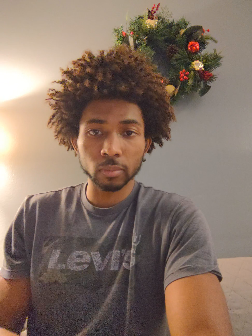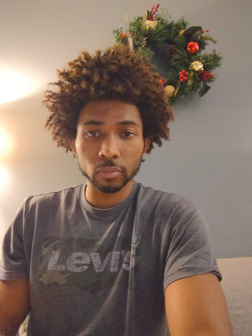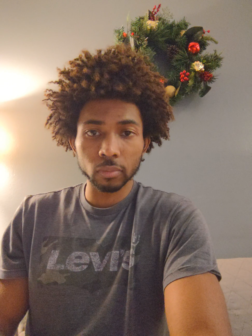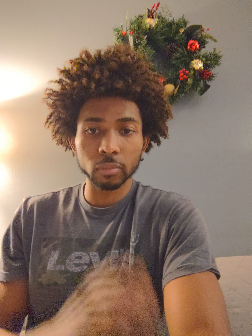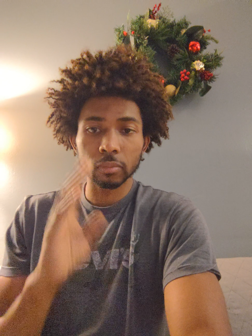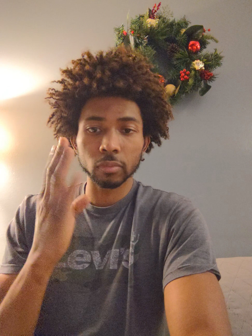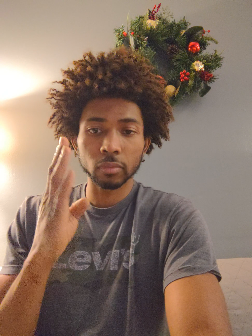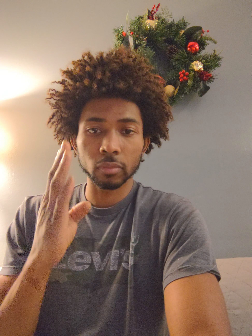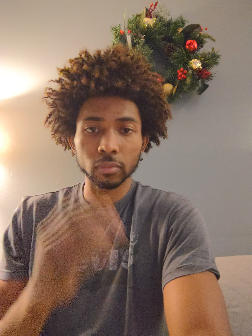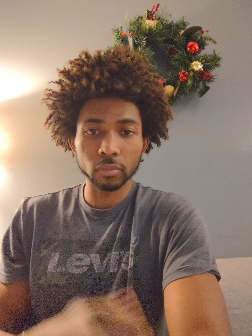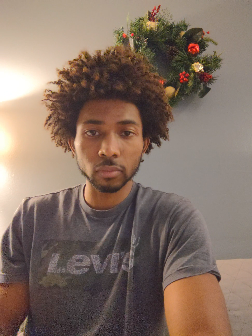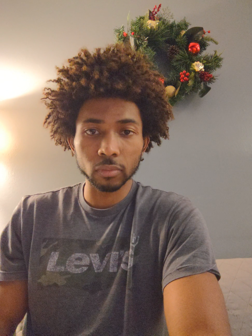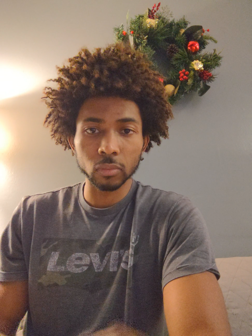blue